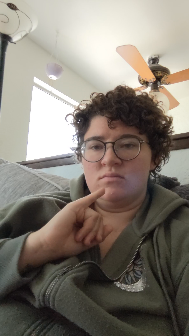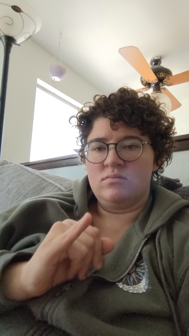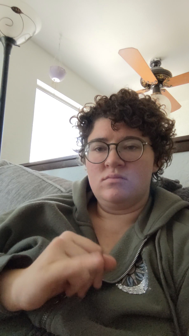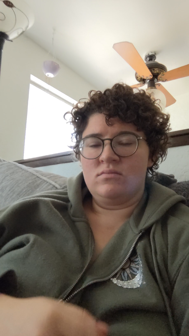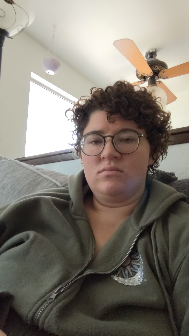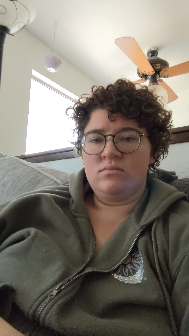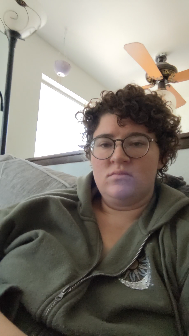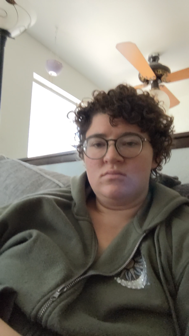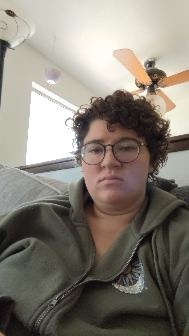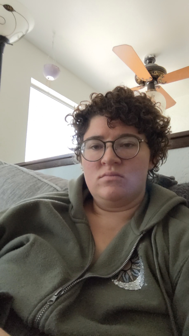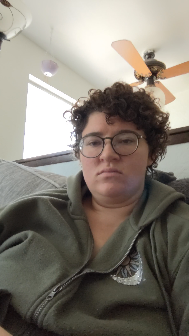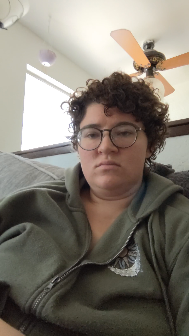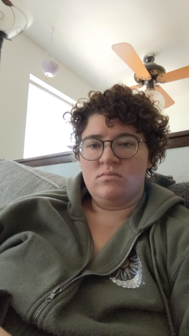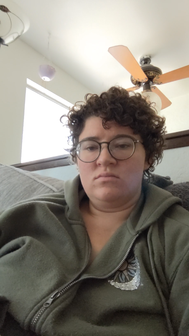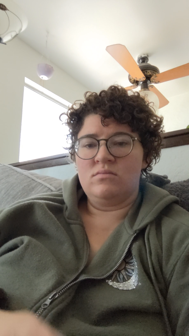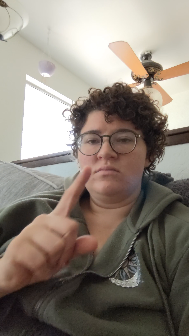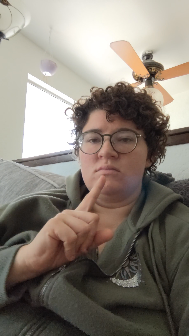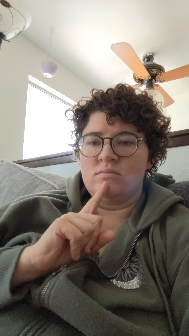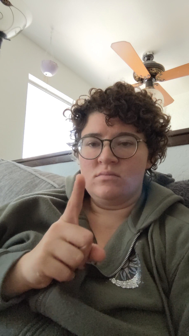is